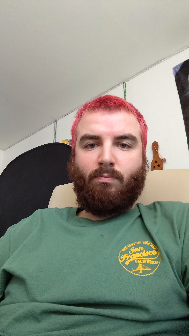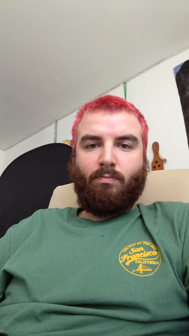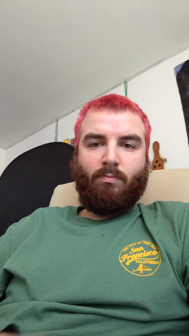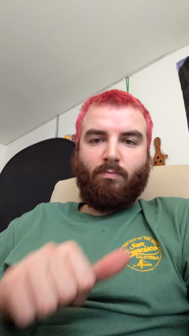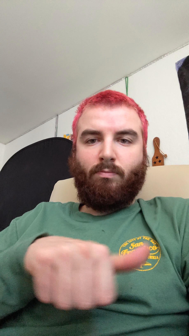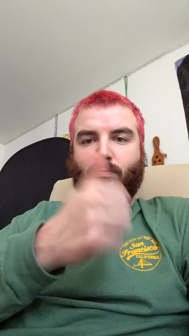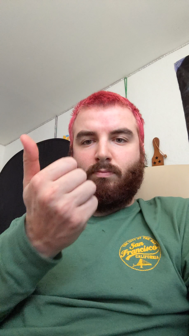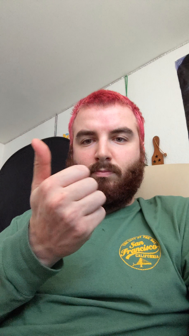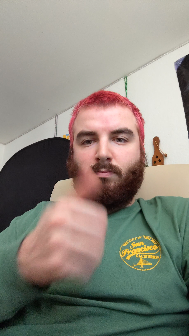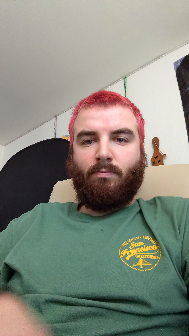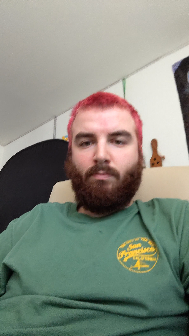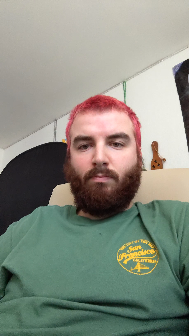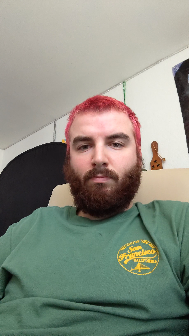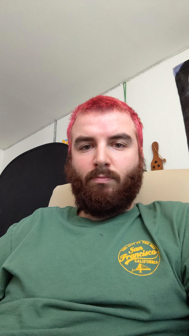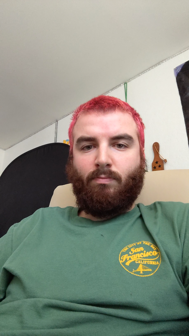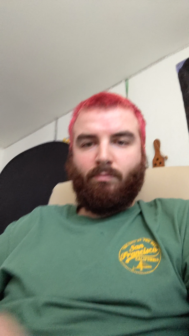other